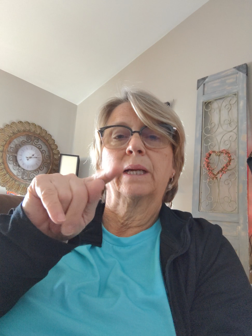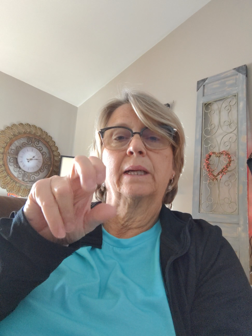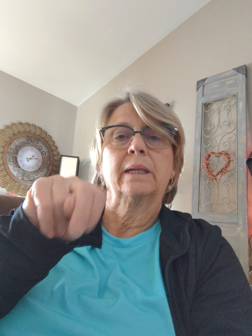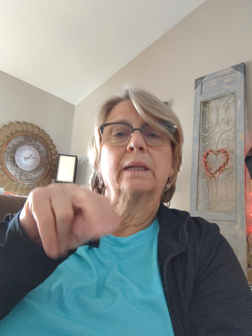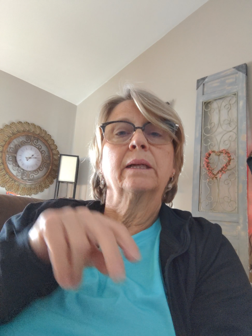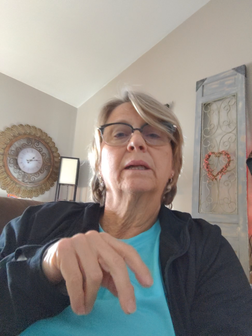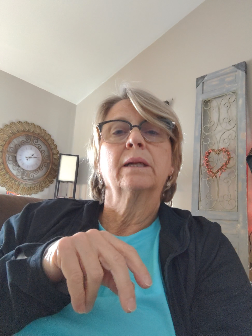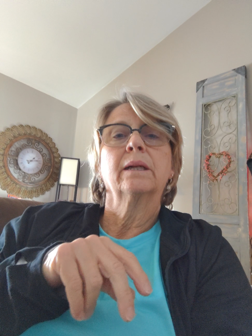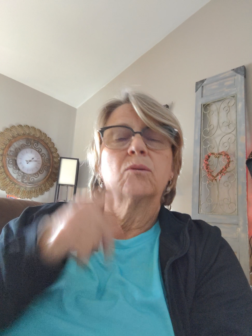mitten